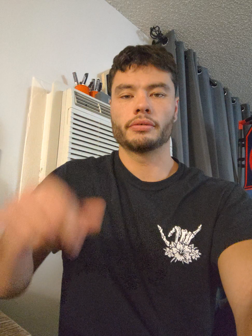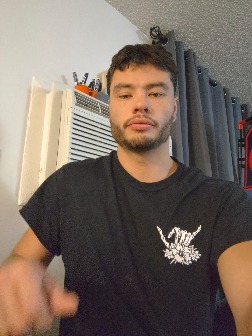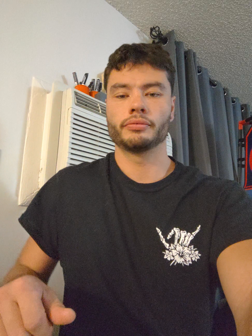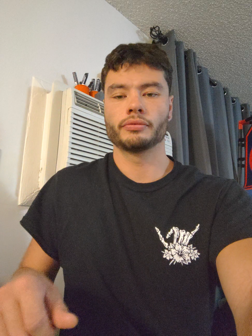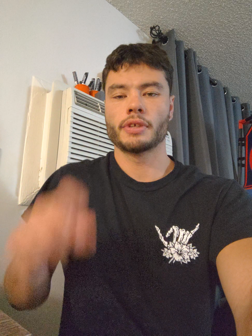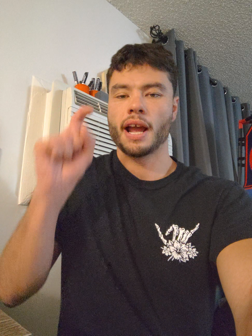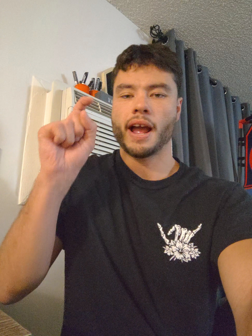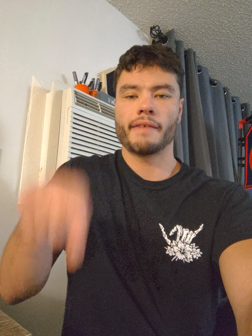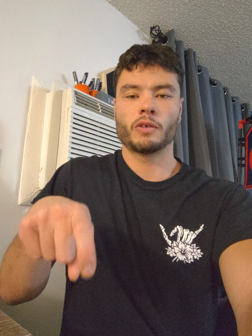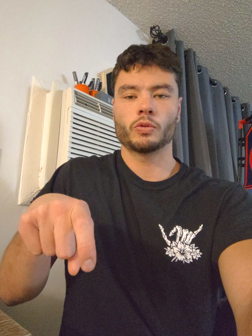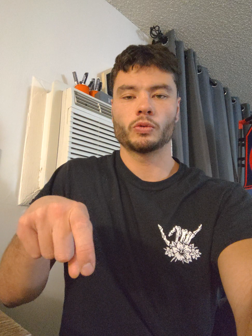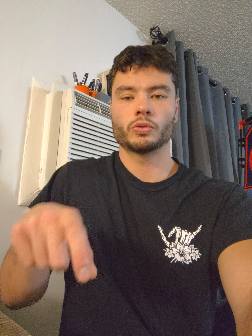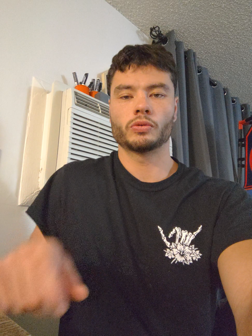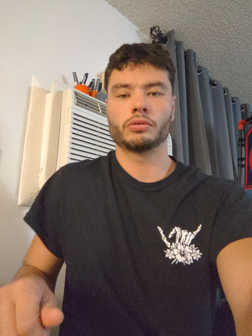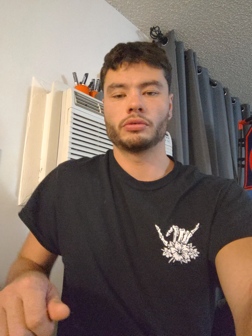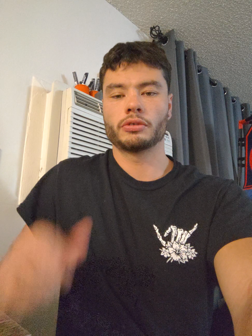have to